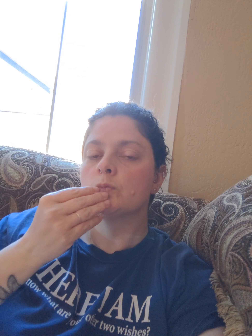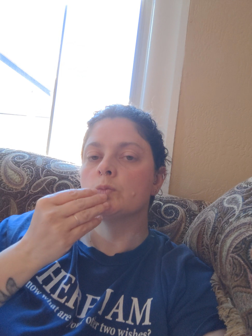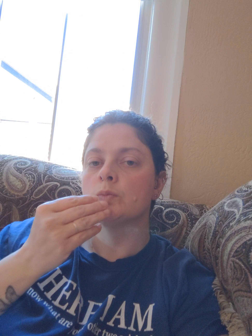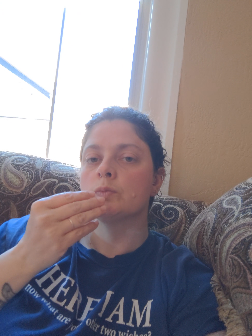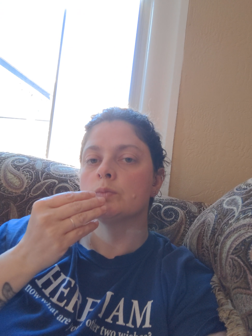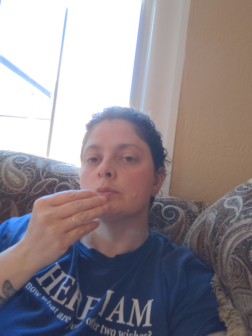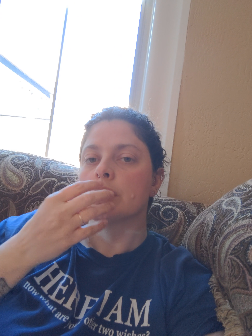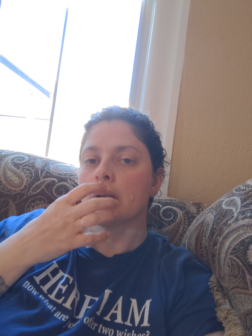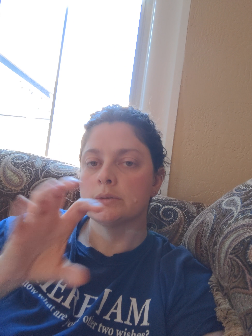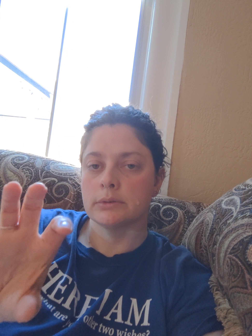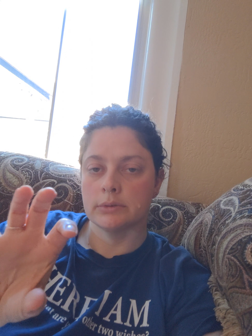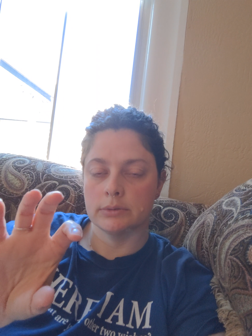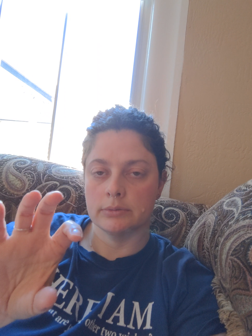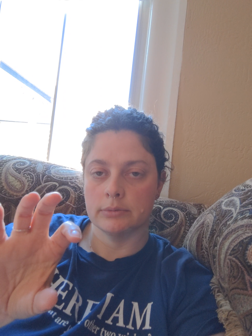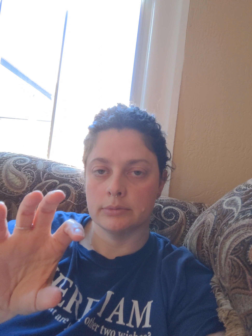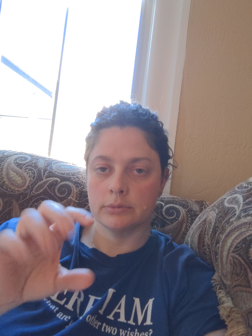hot